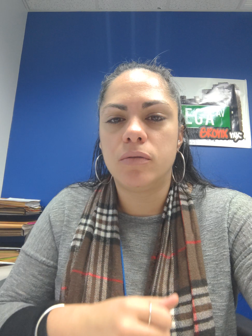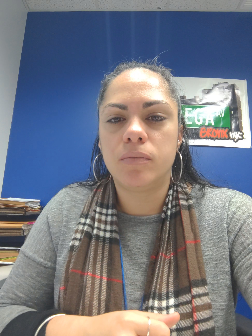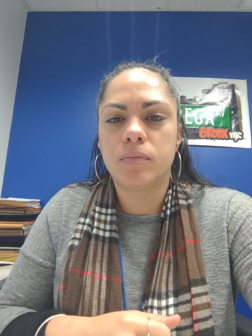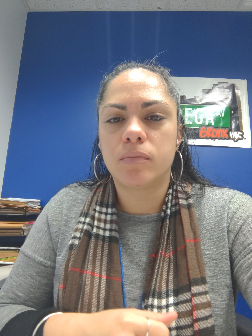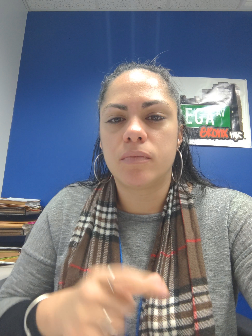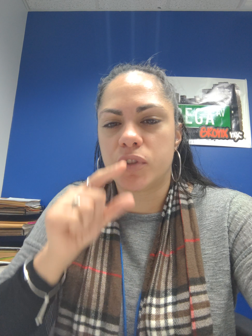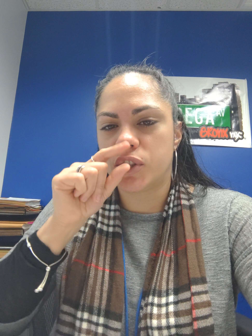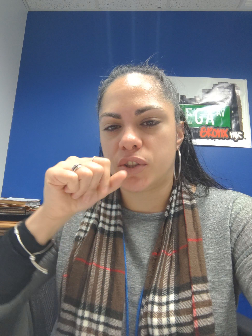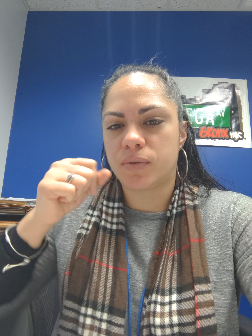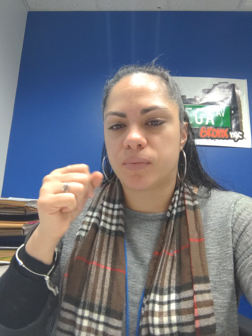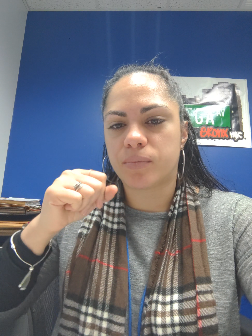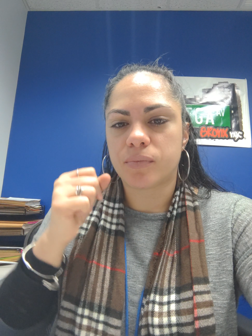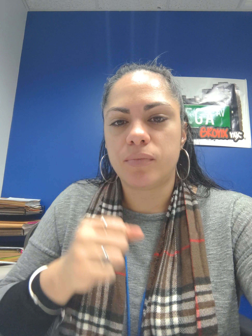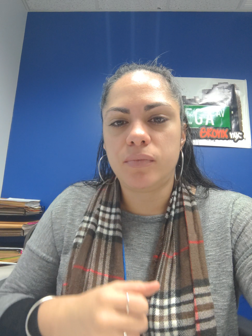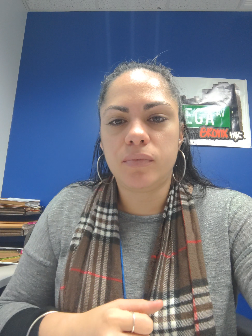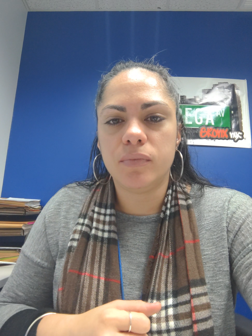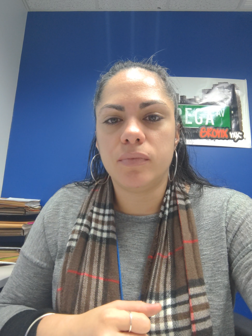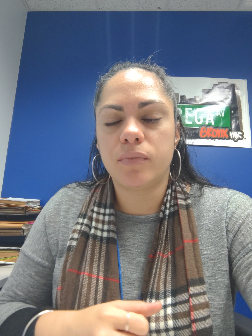hen